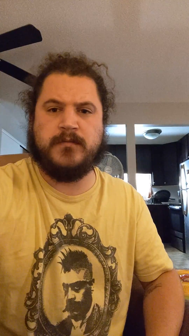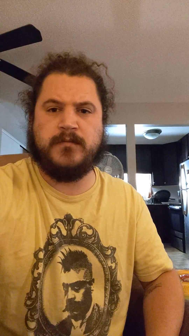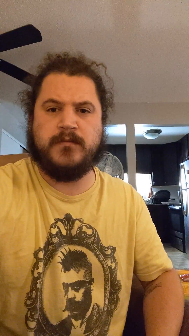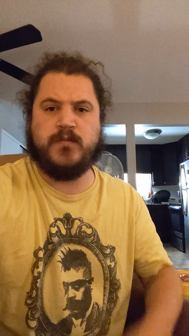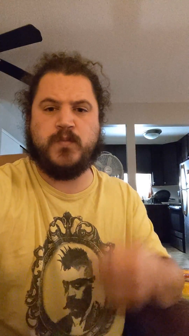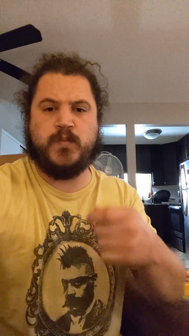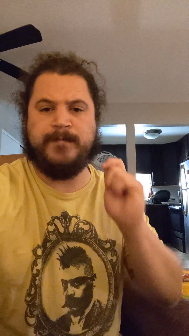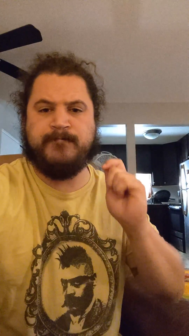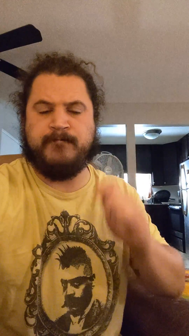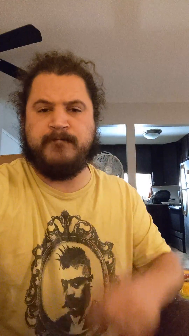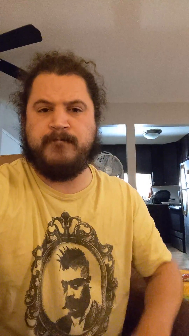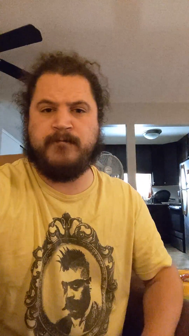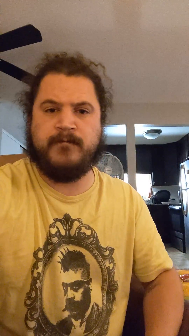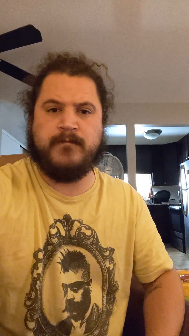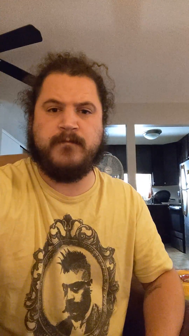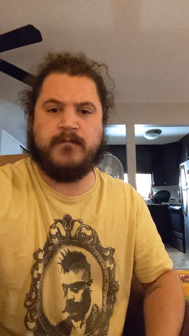rip